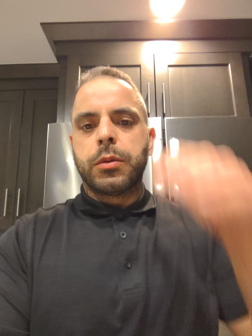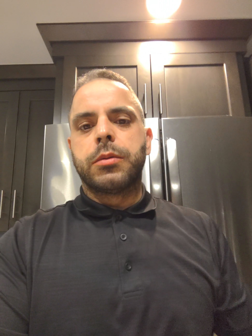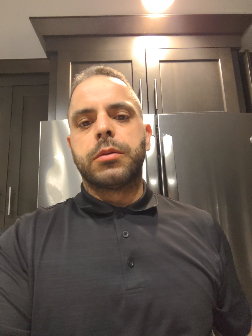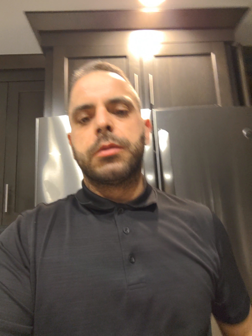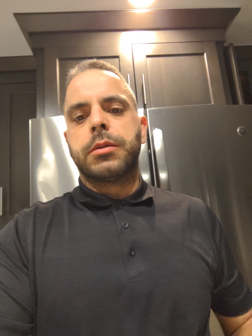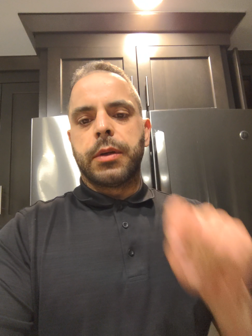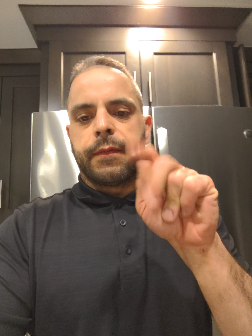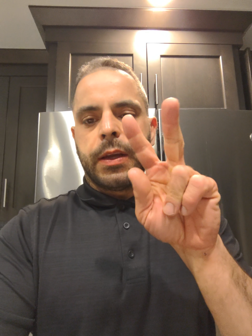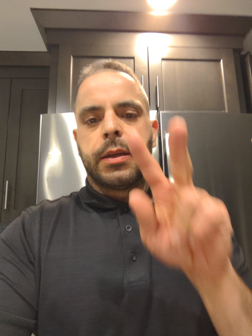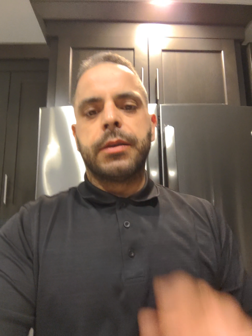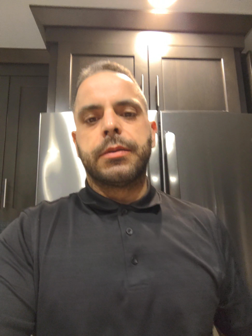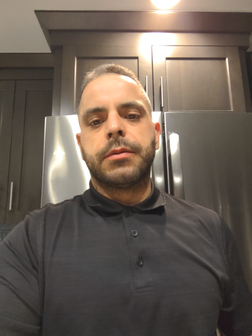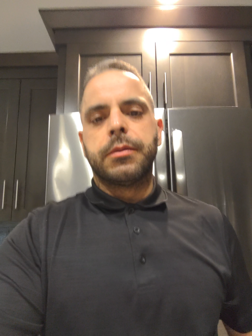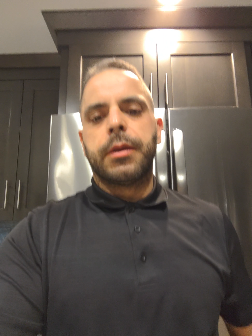TV